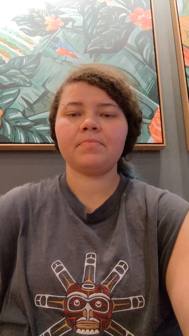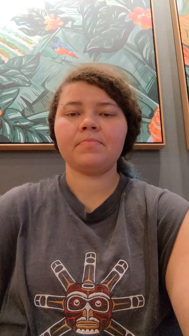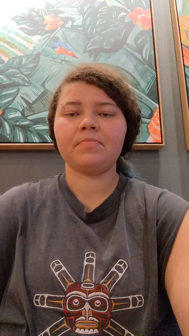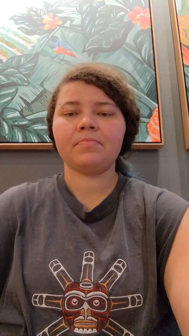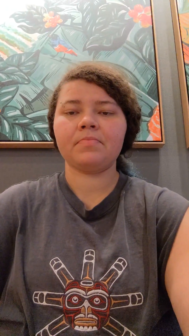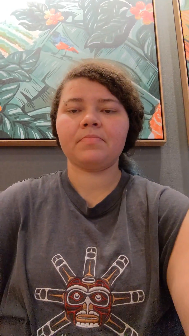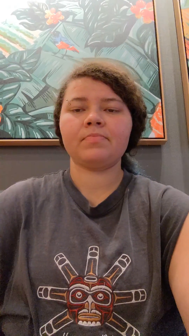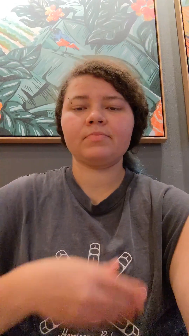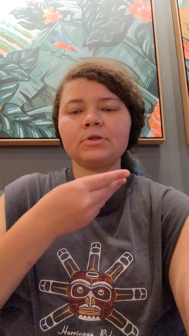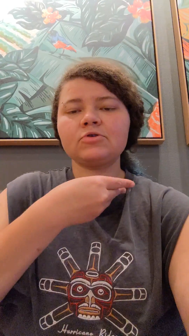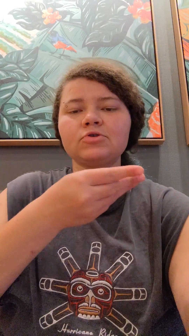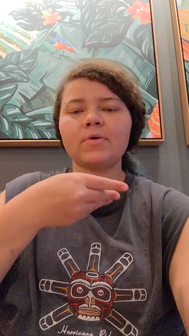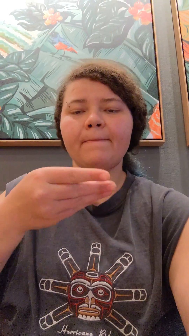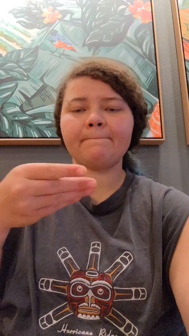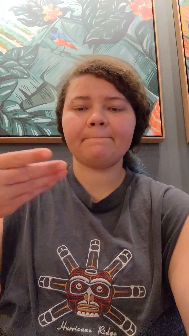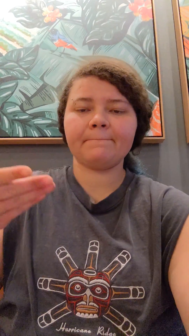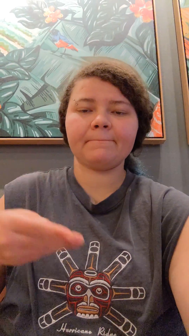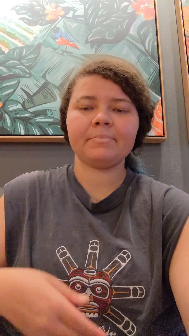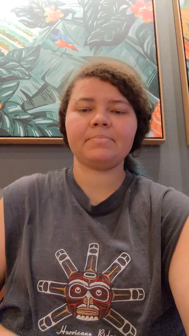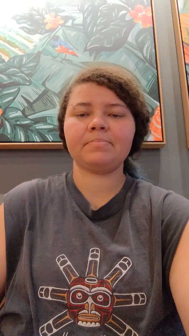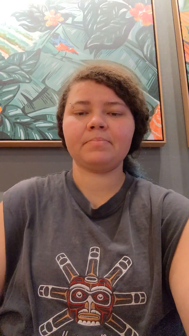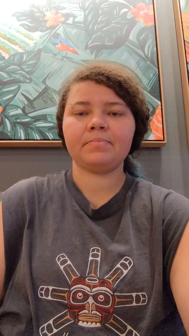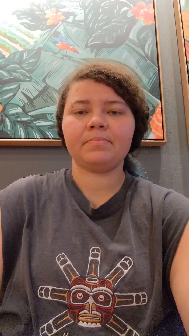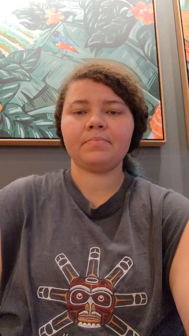shopping